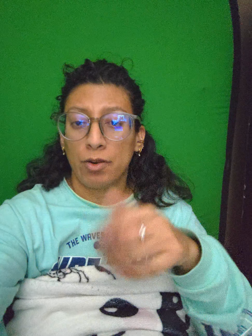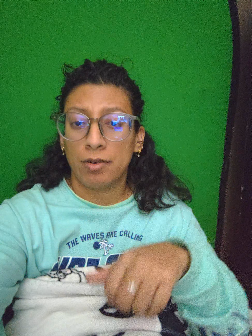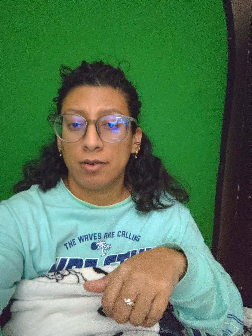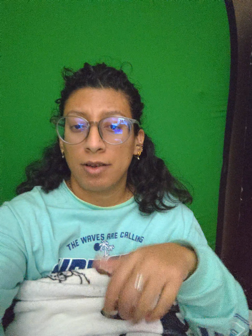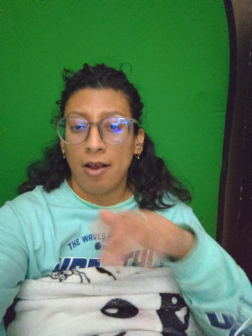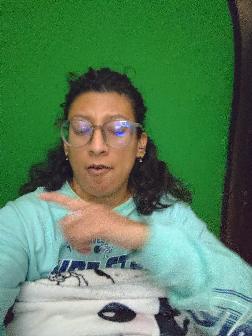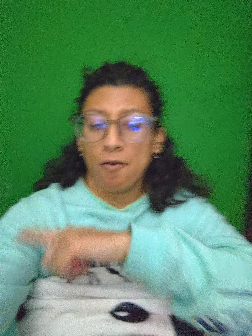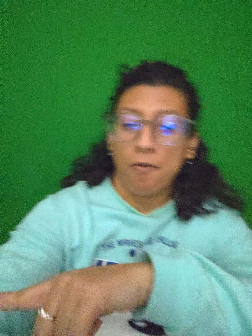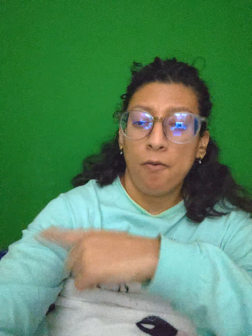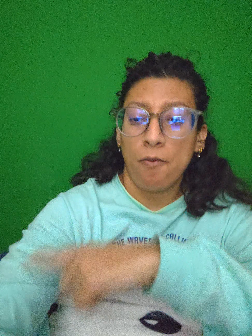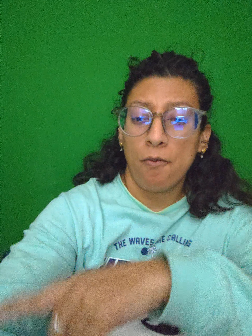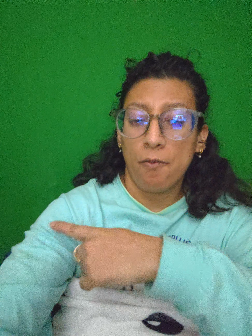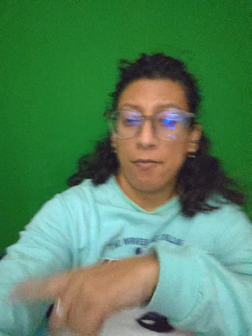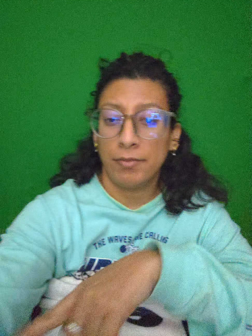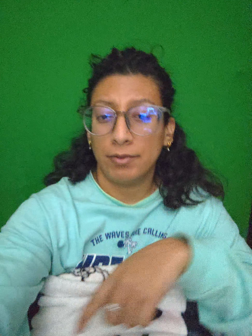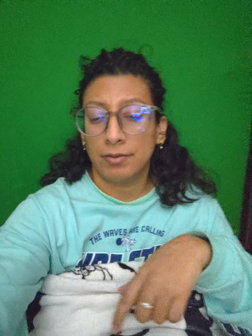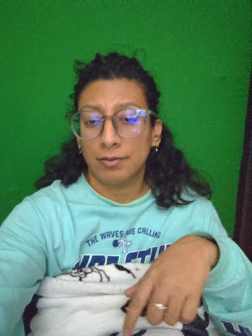arm